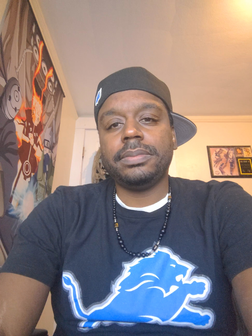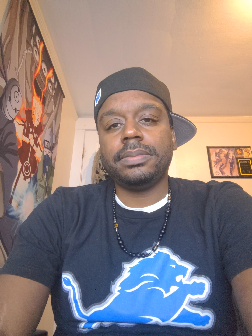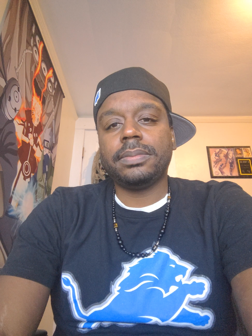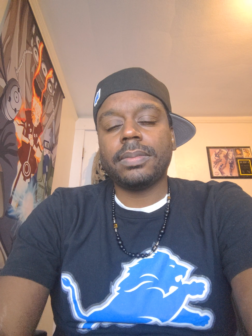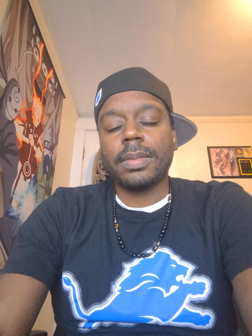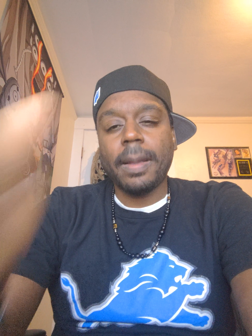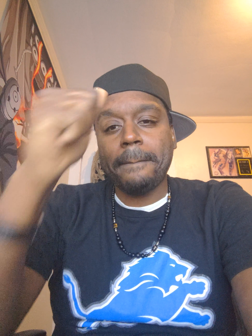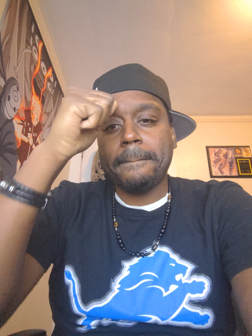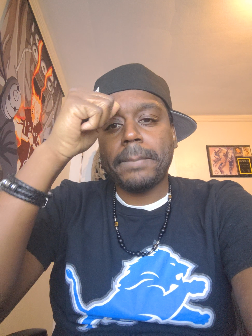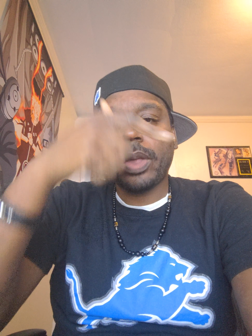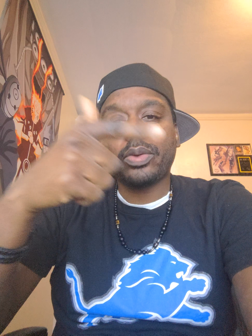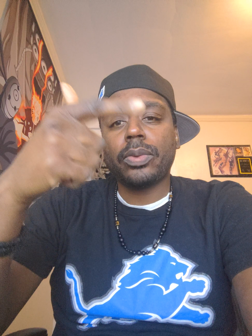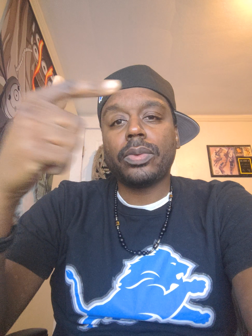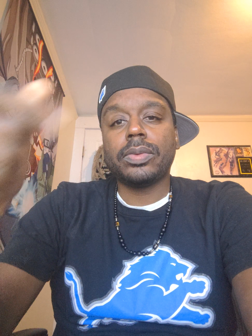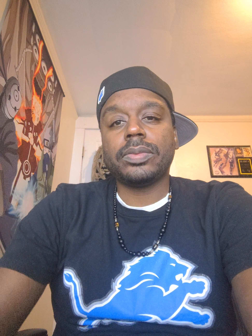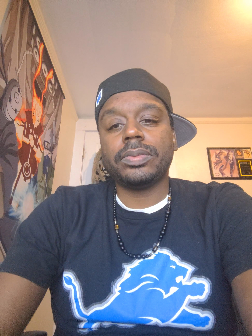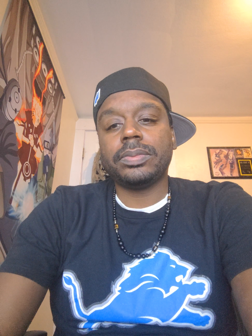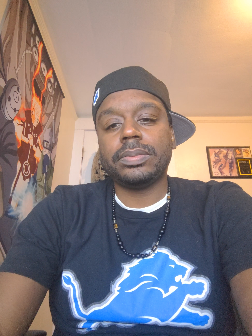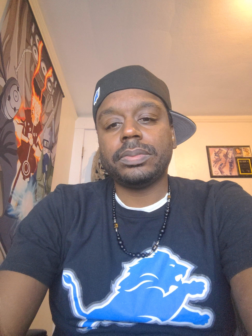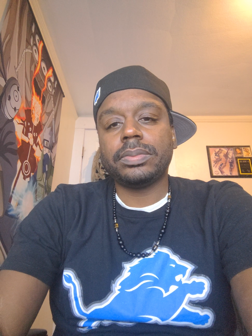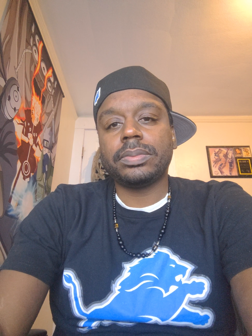brother